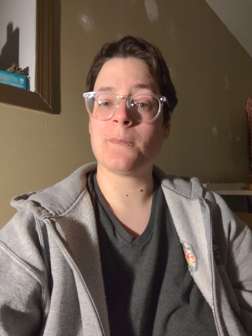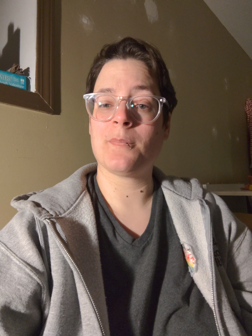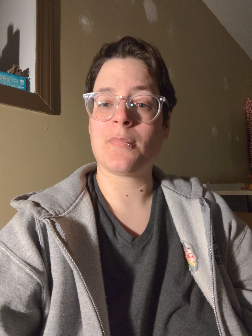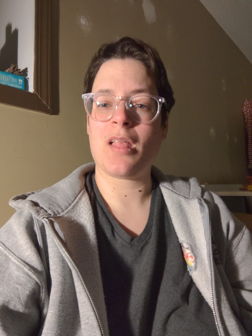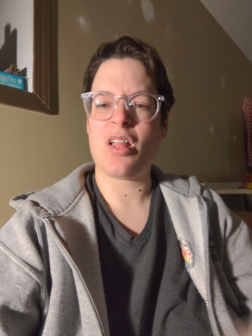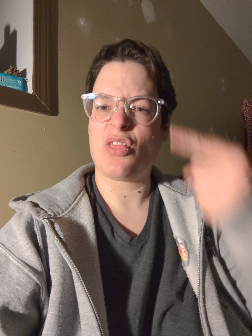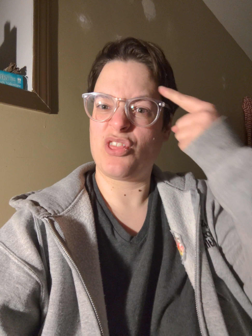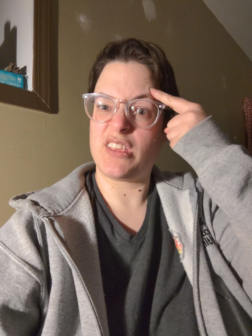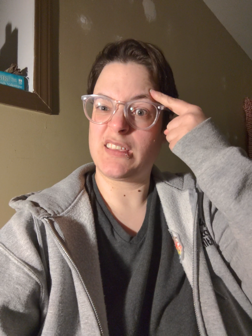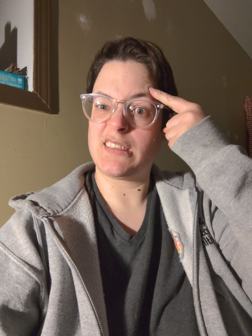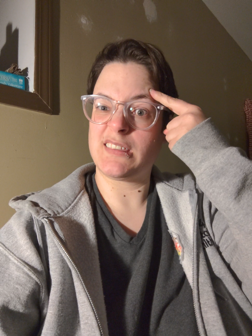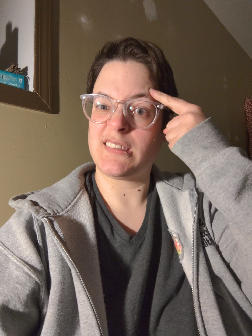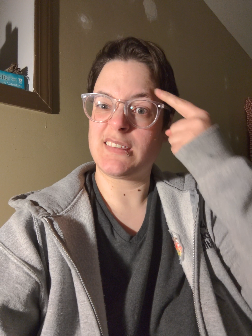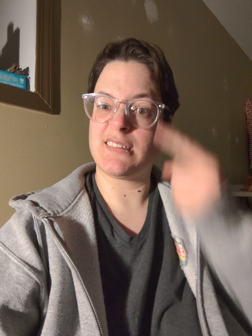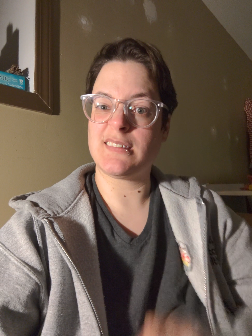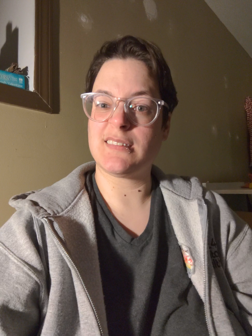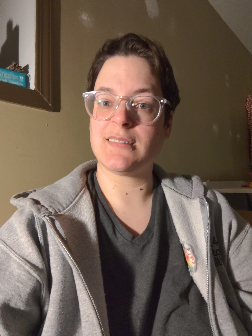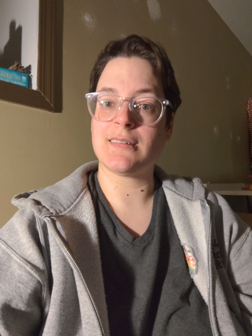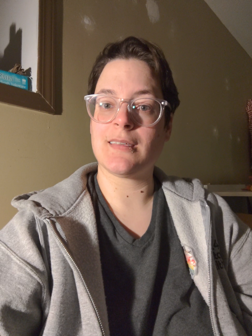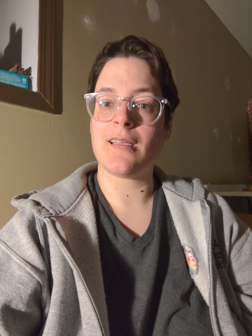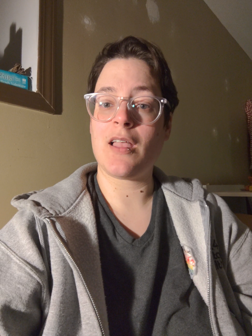think